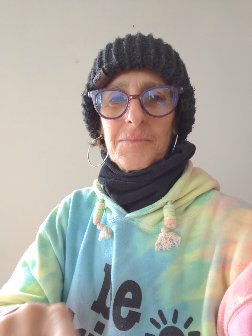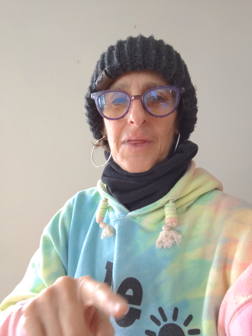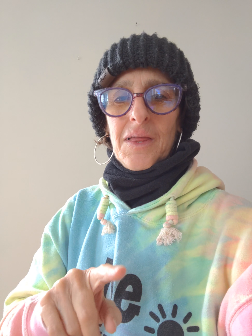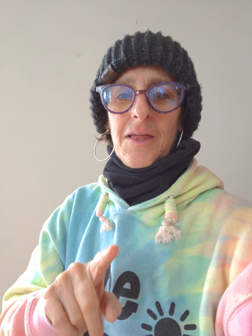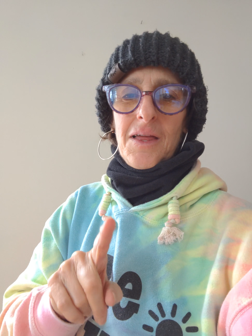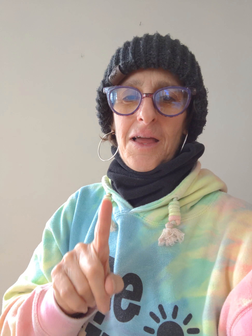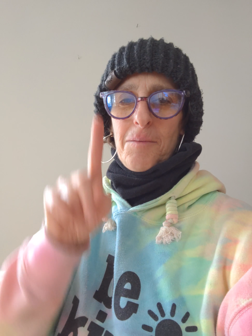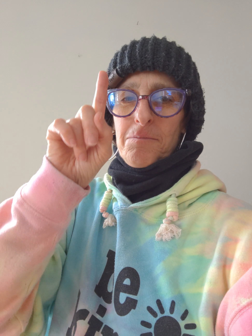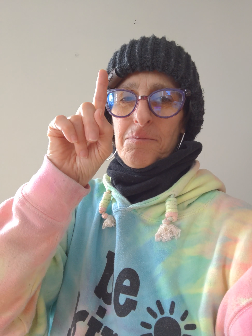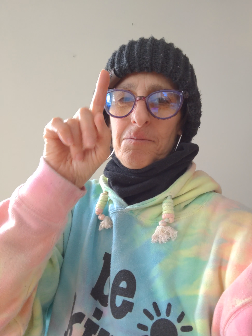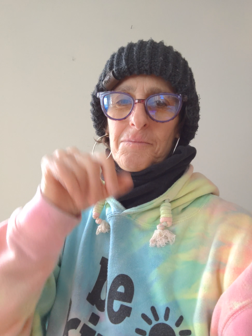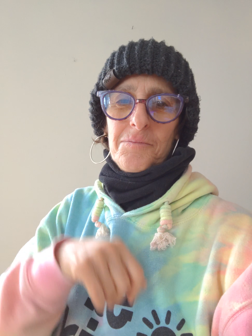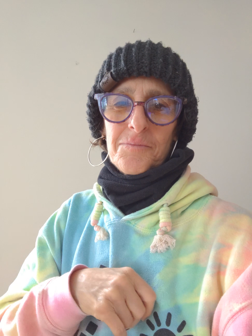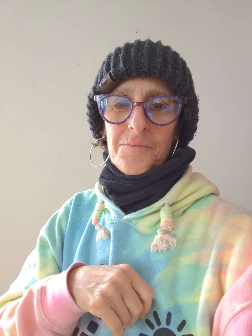up